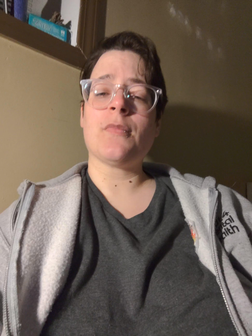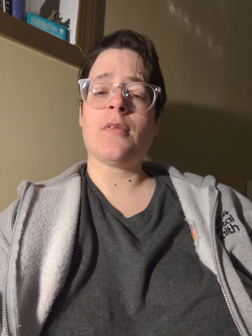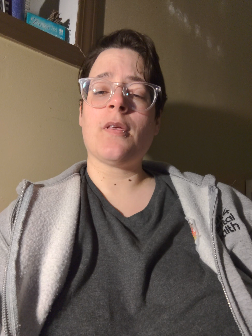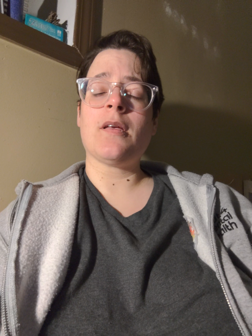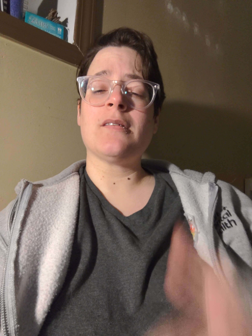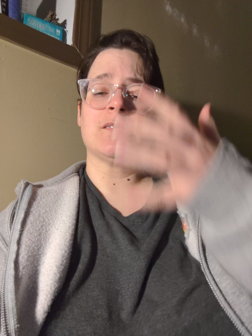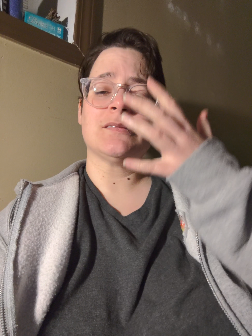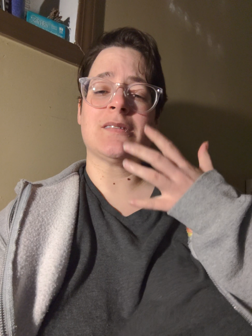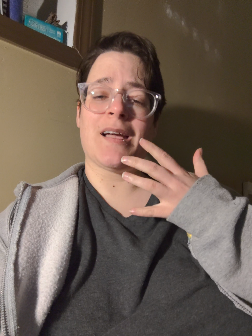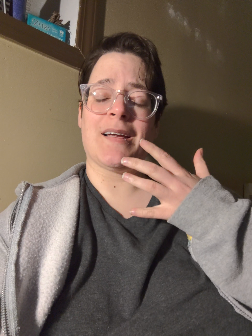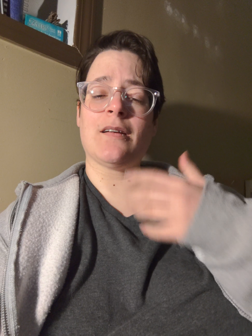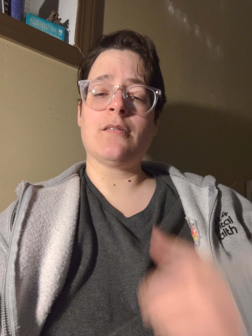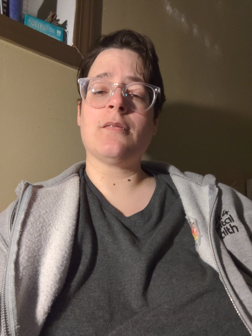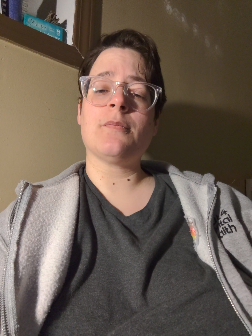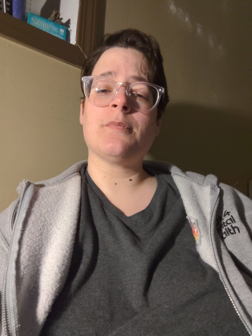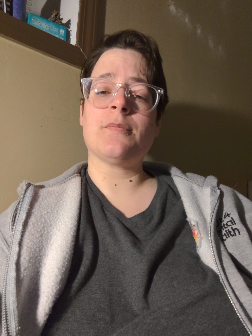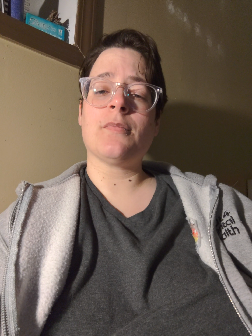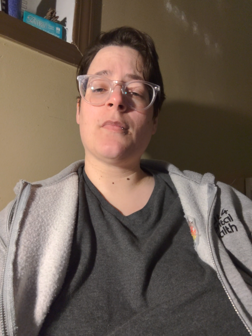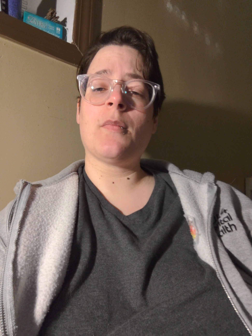sad